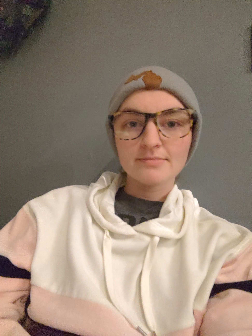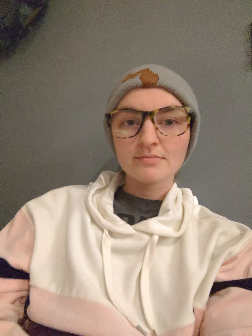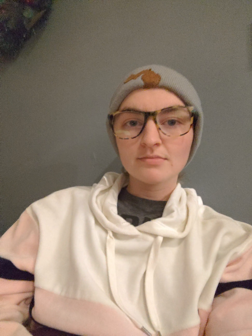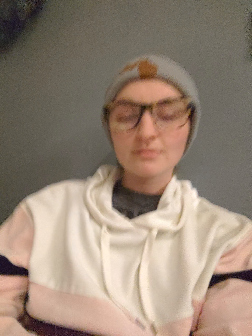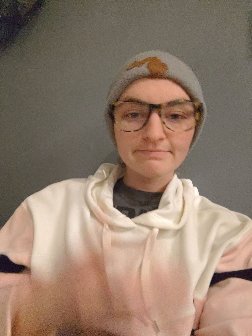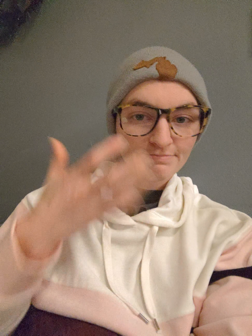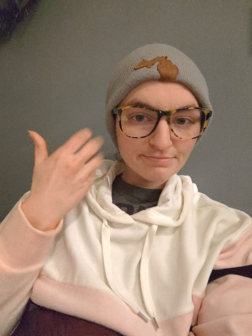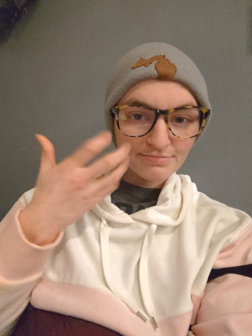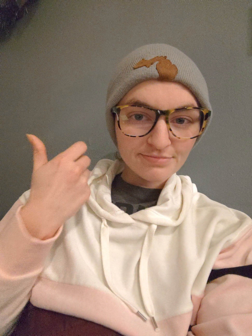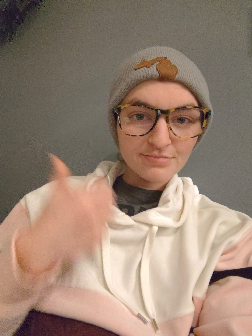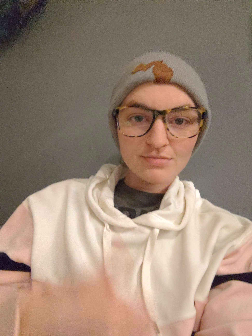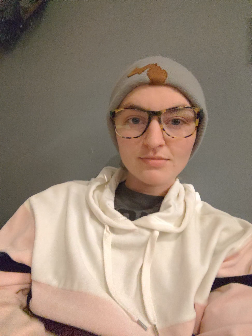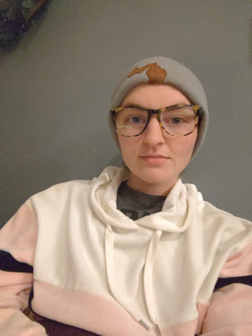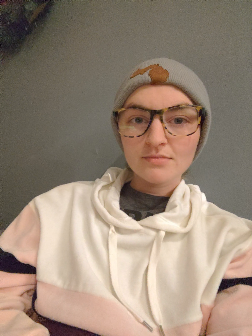tiger